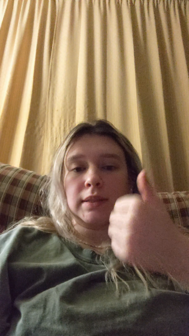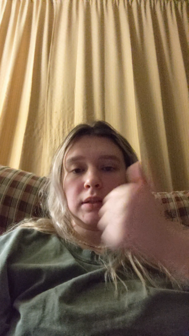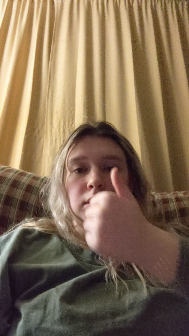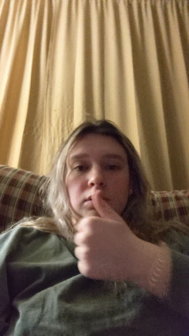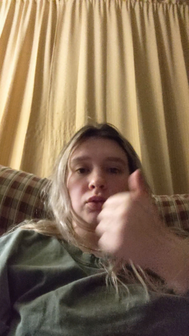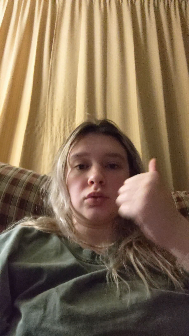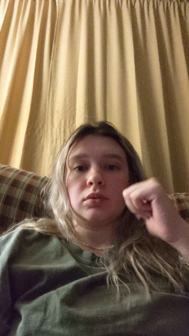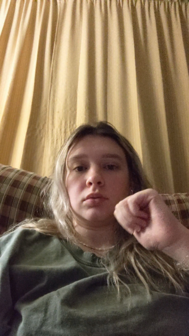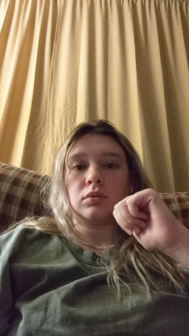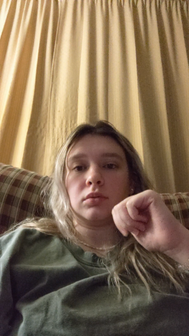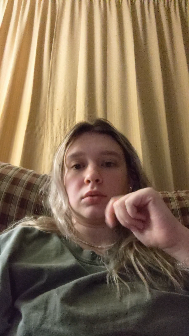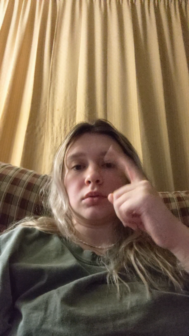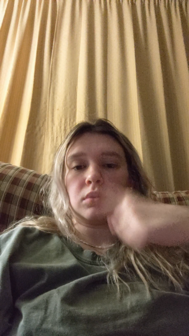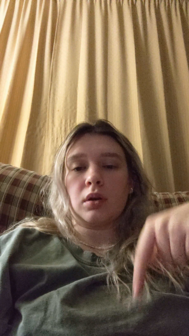cut